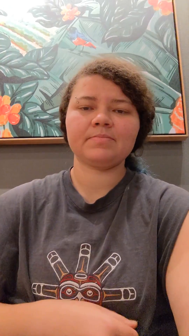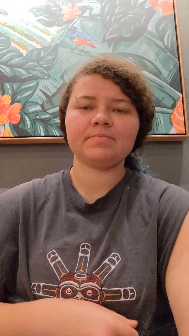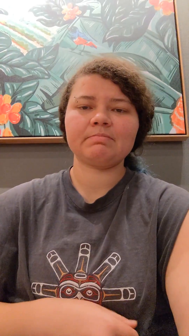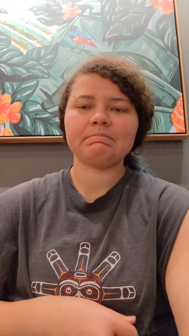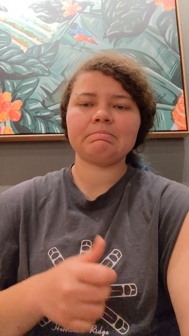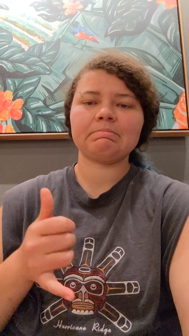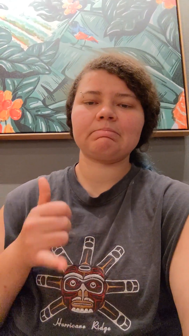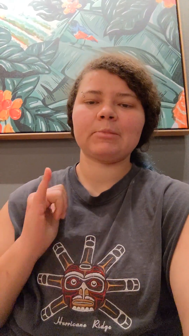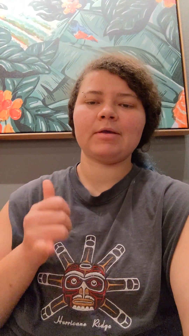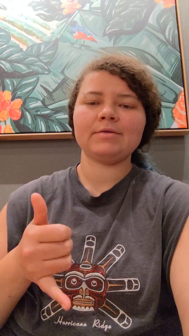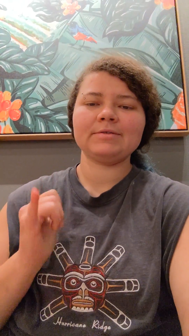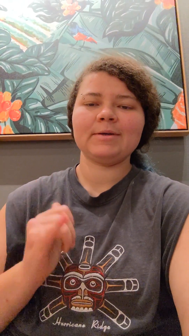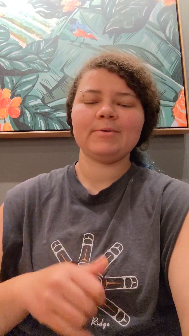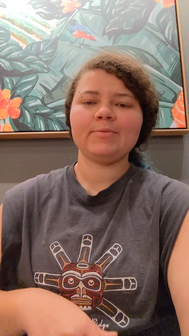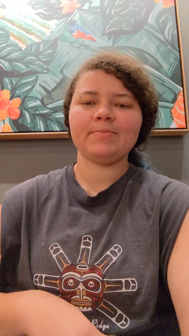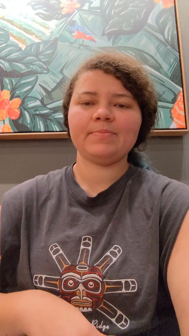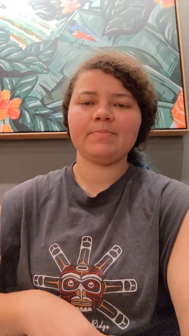rocking chair